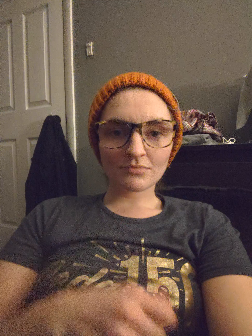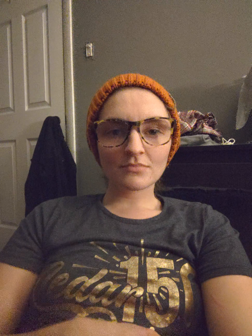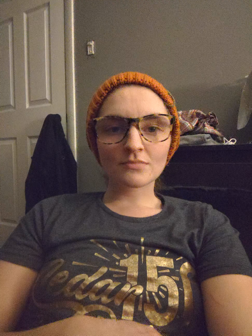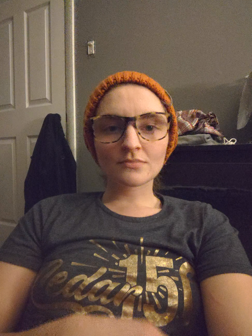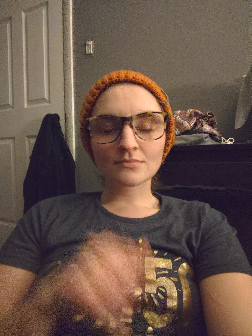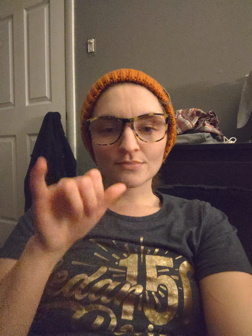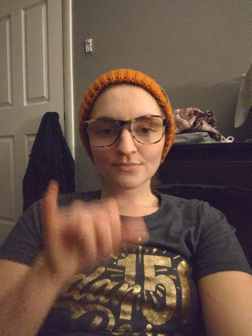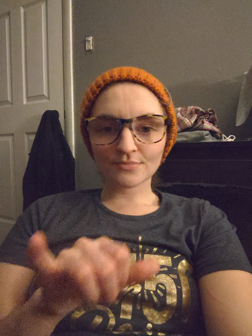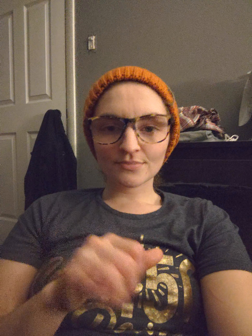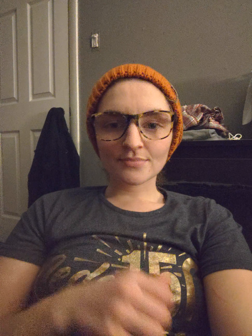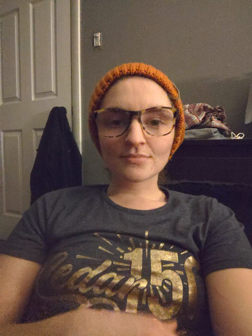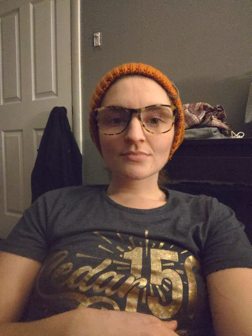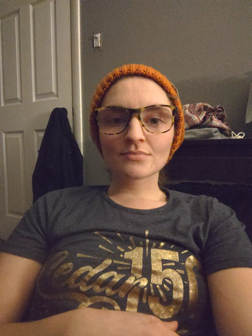stay